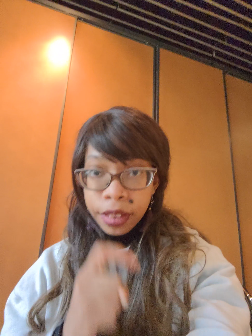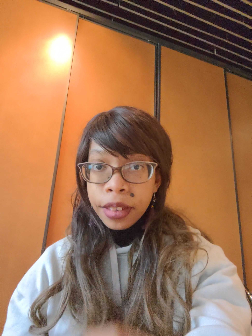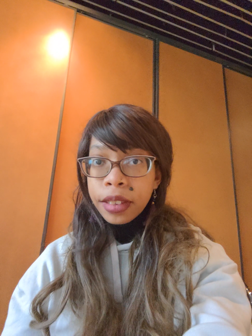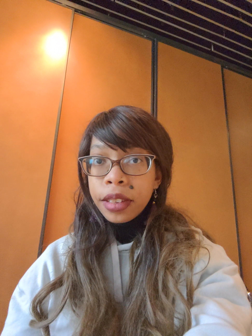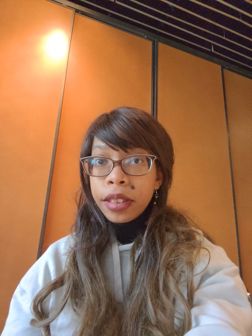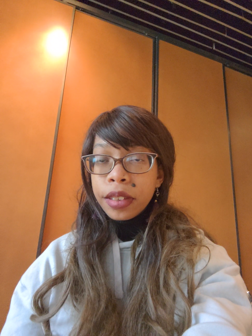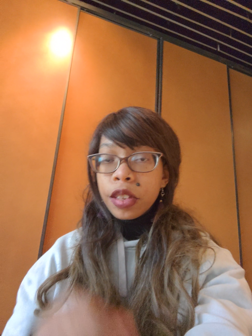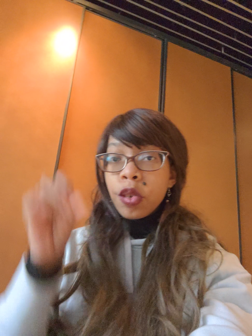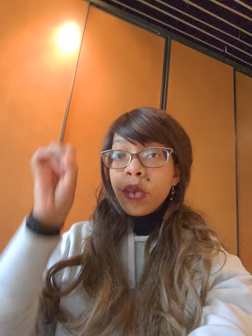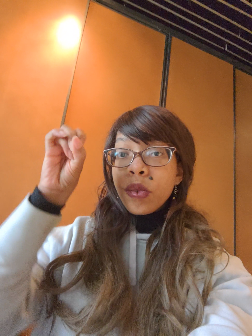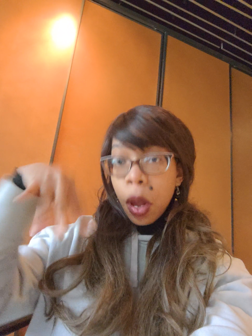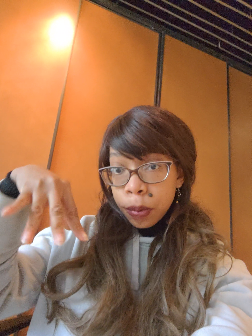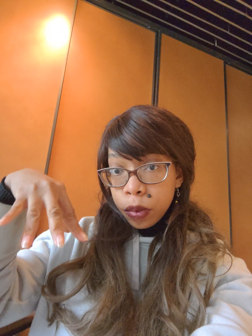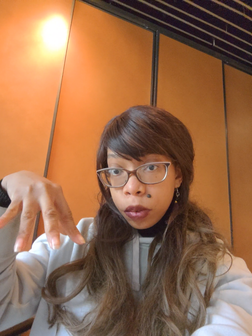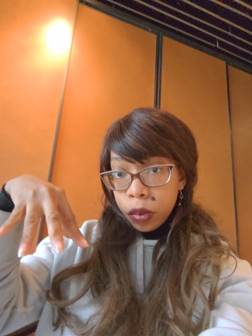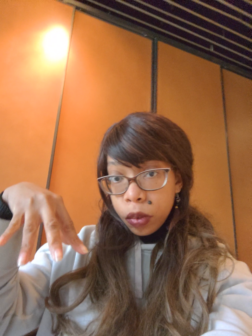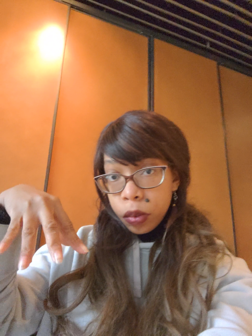drop